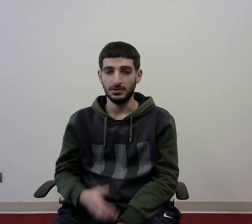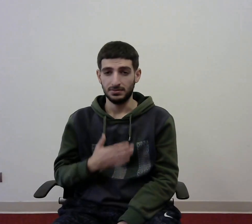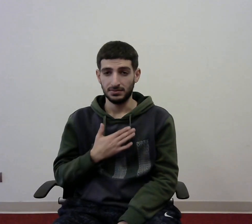mən